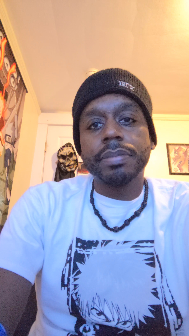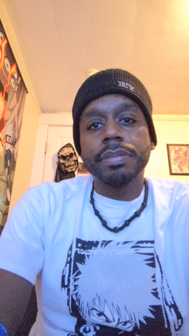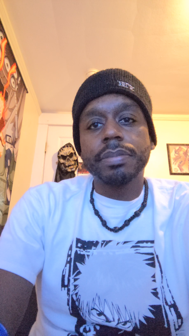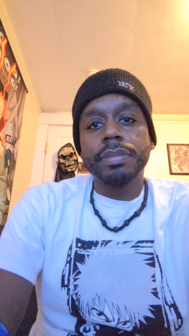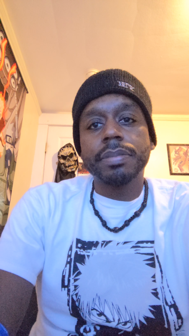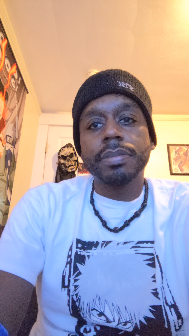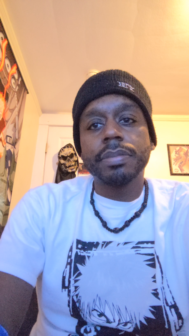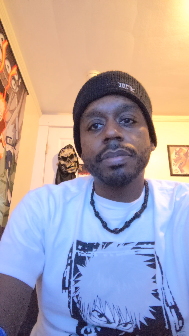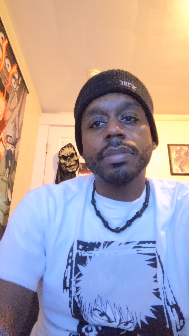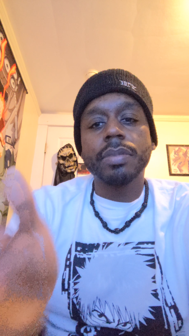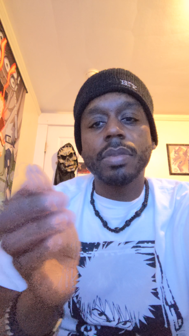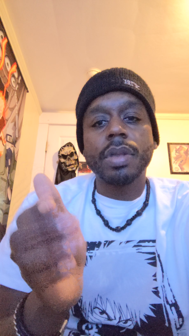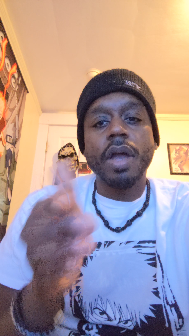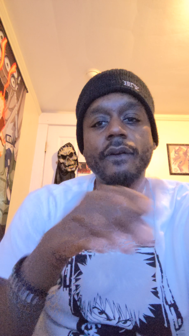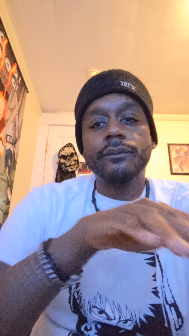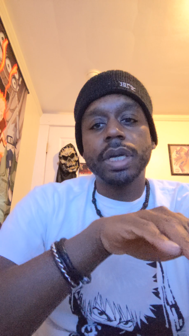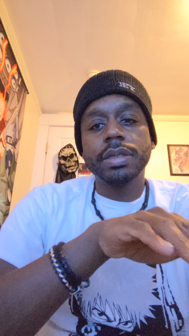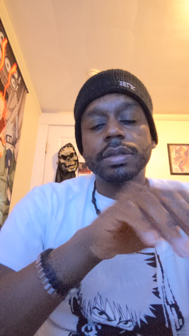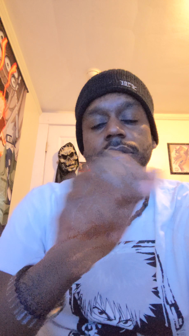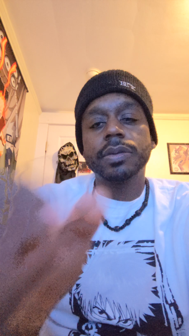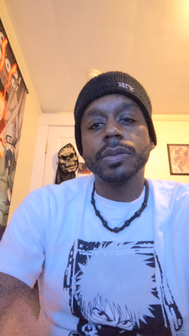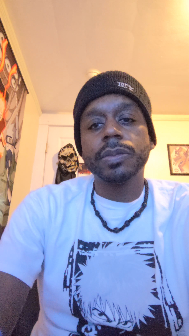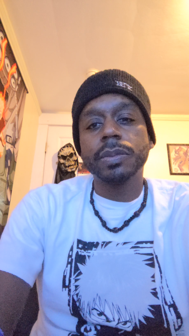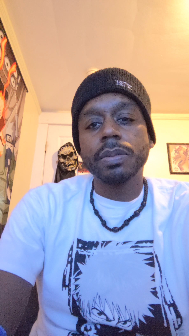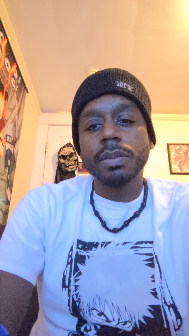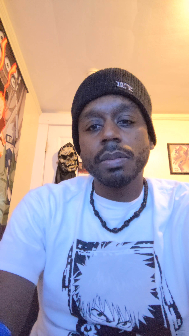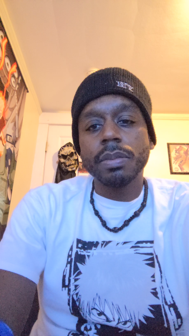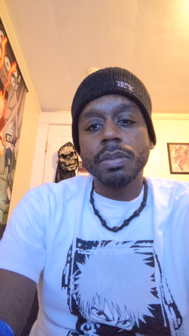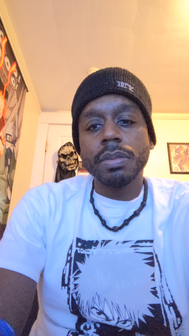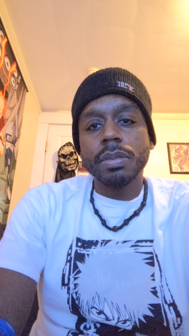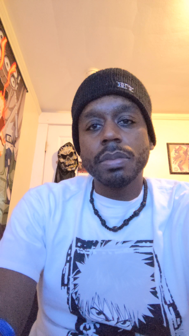cover